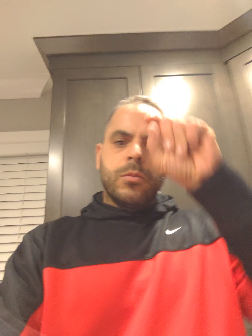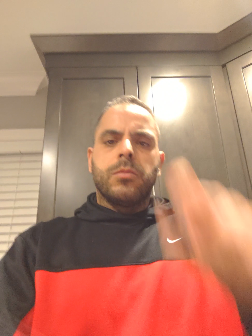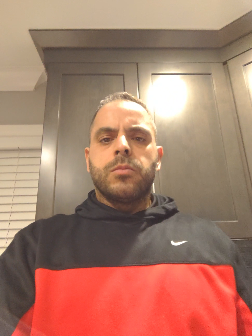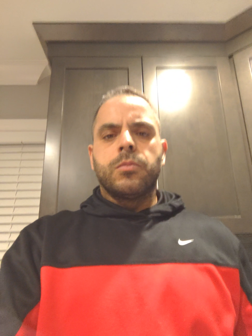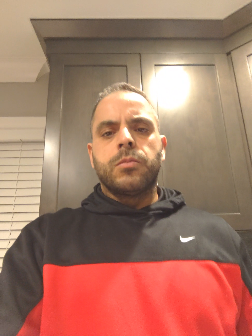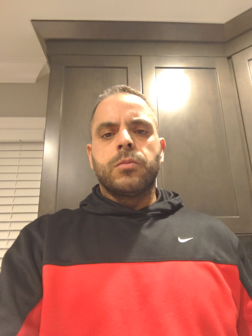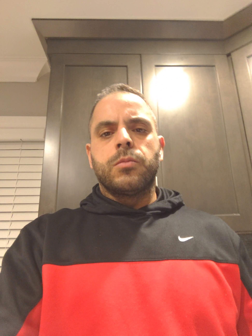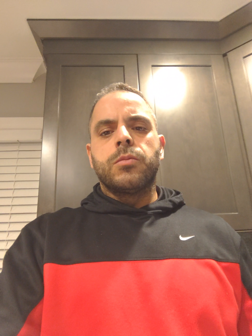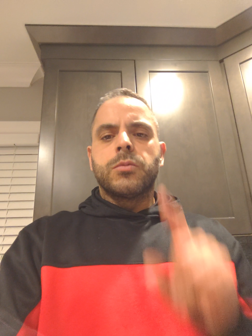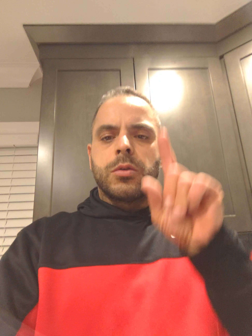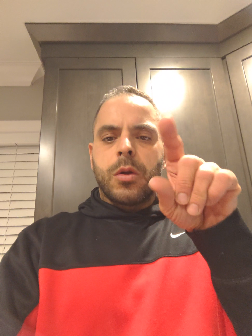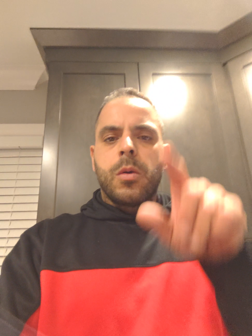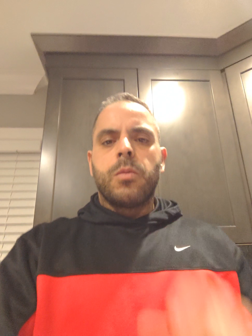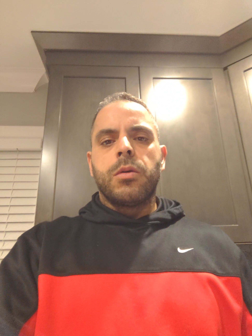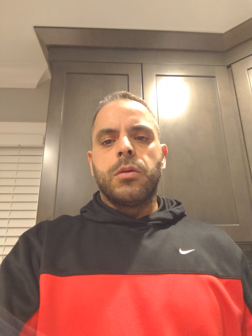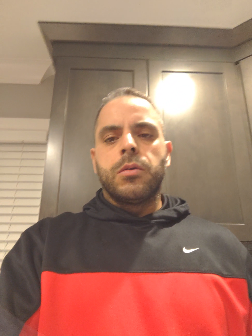go